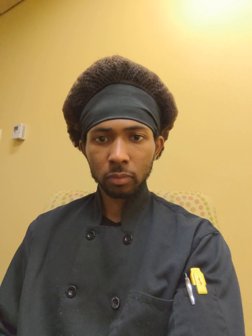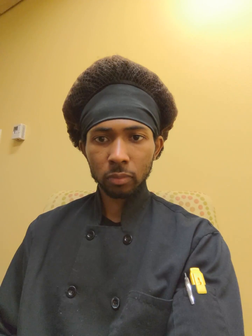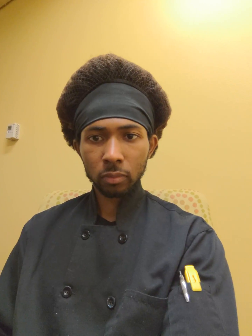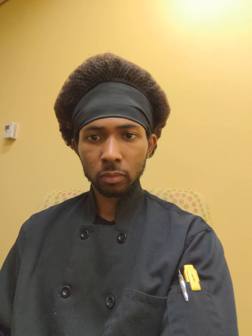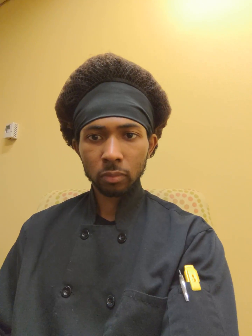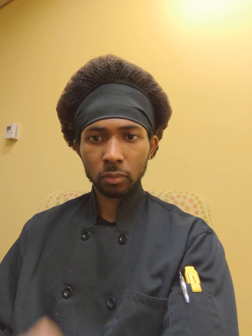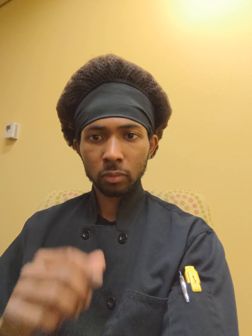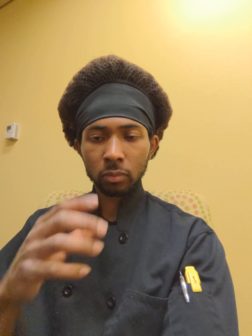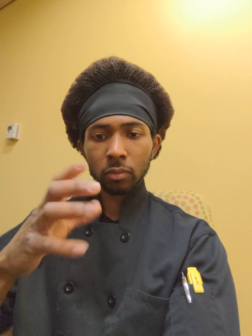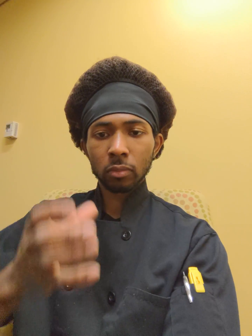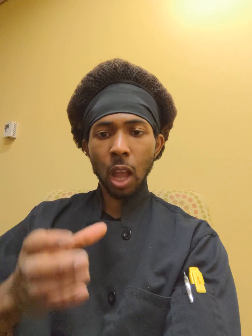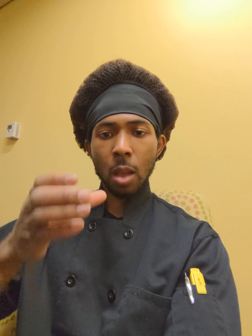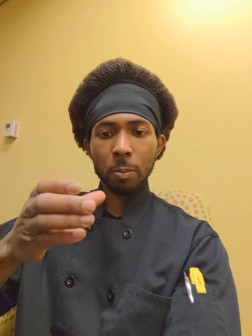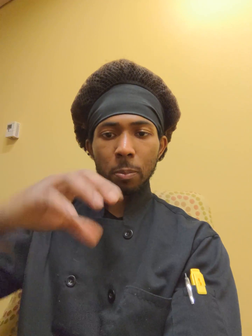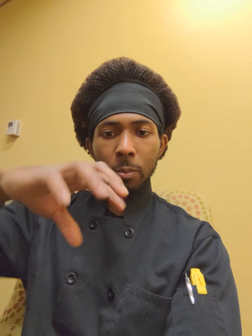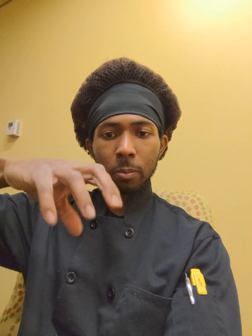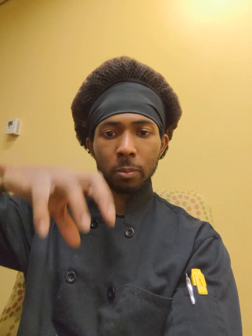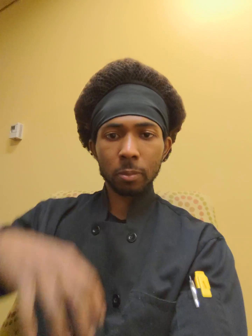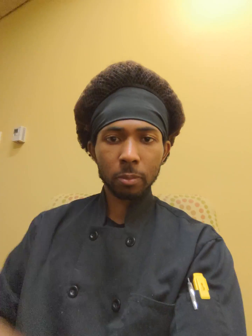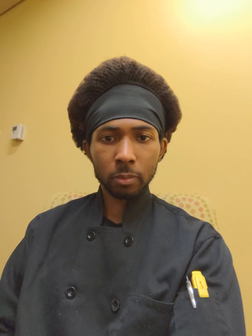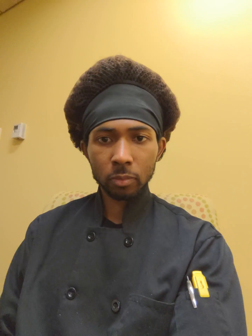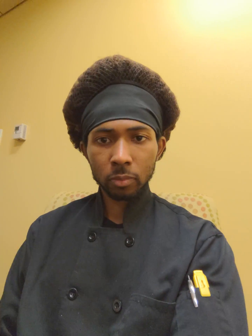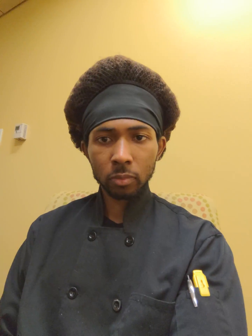jar